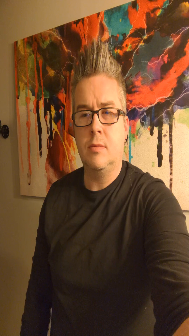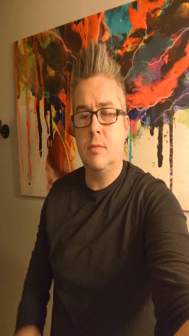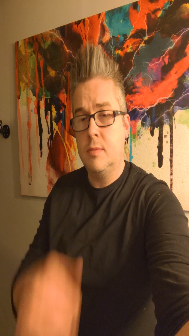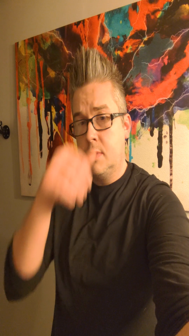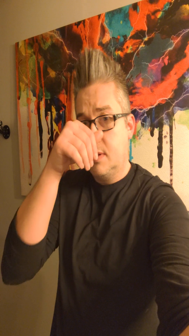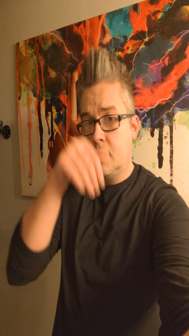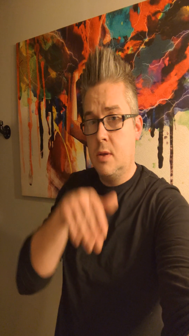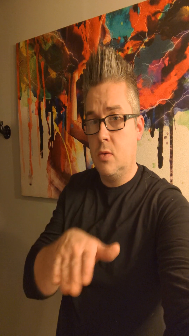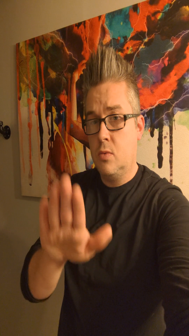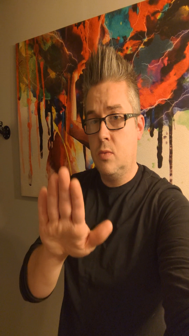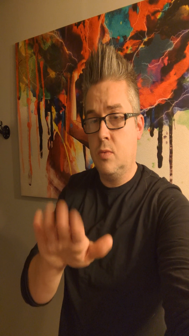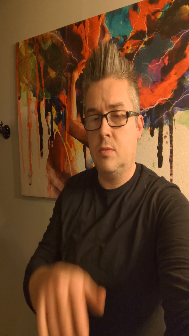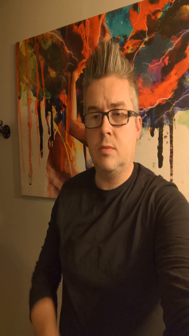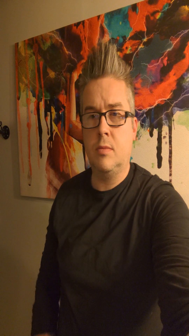elephant